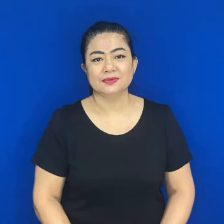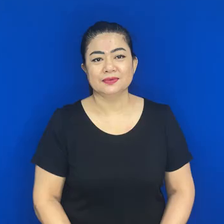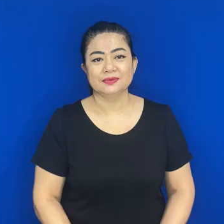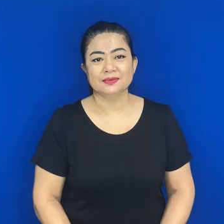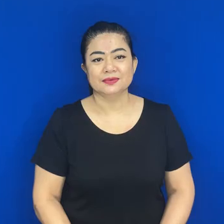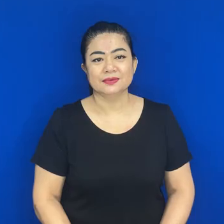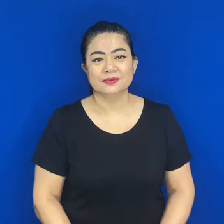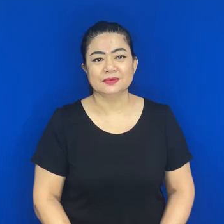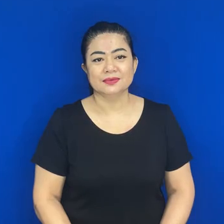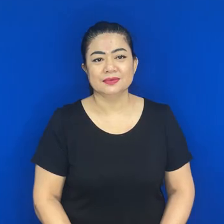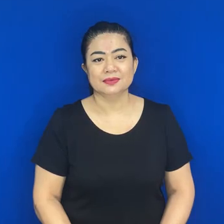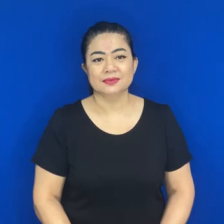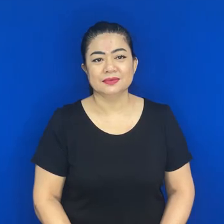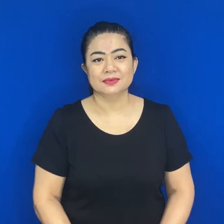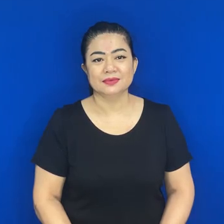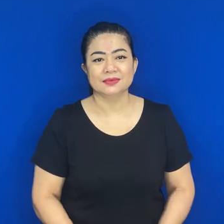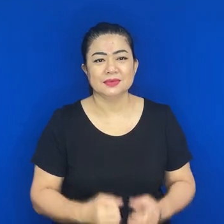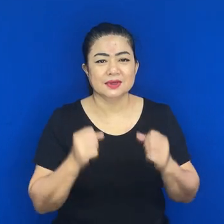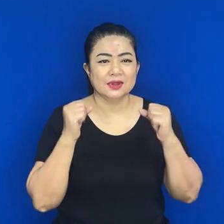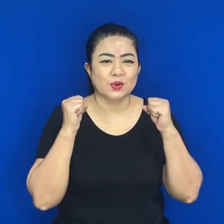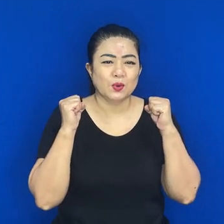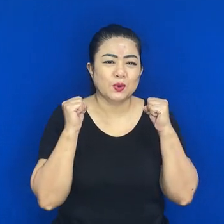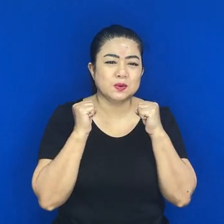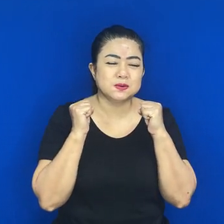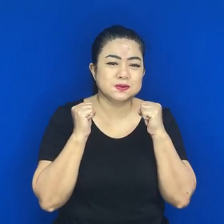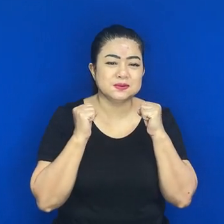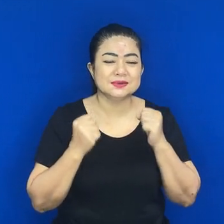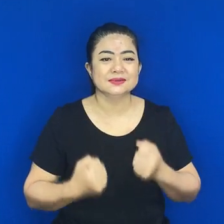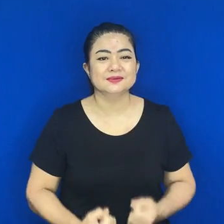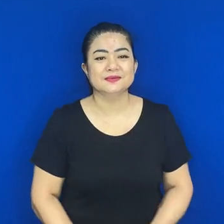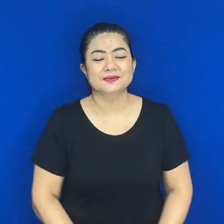cold